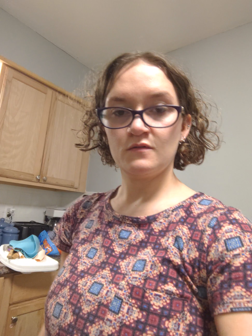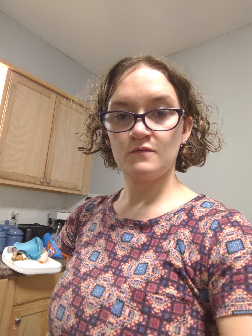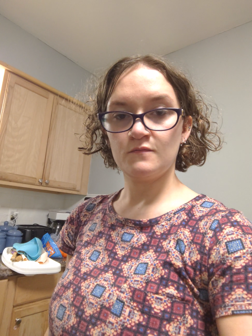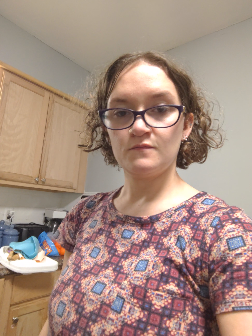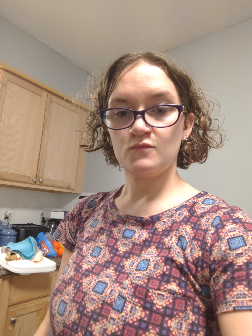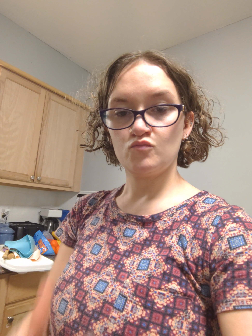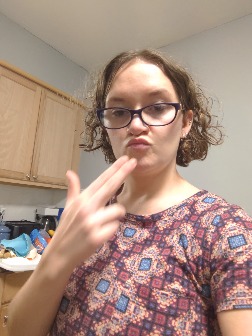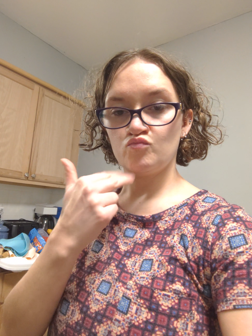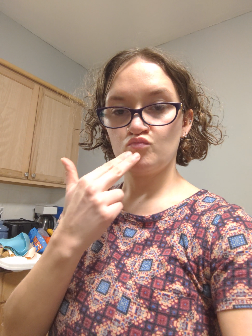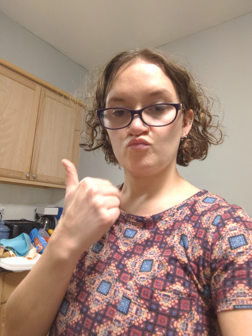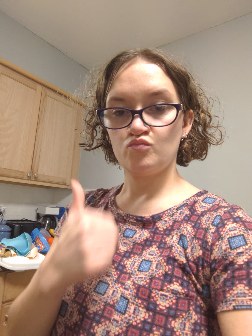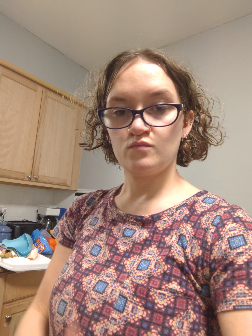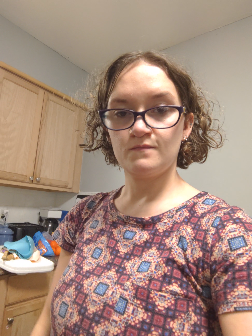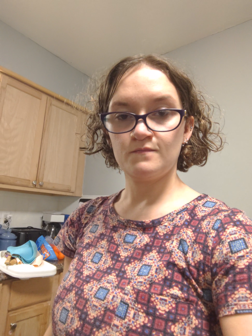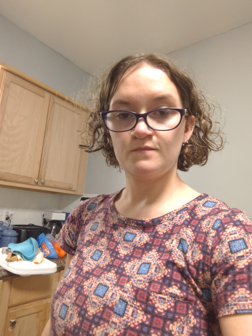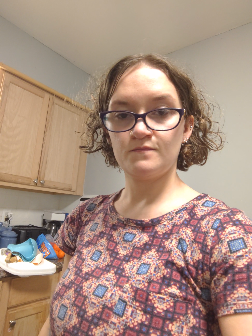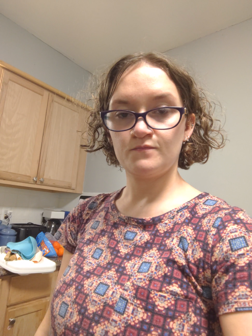cute